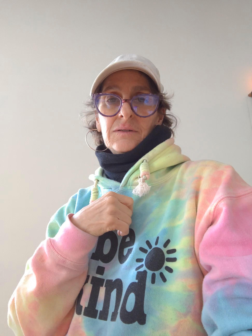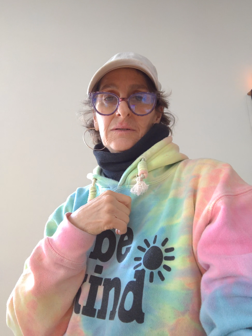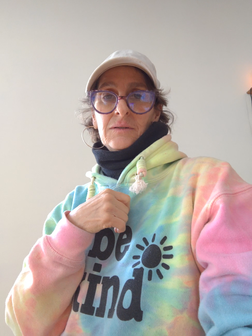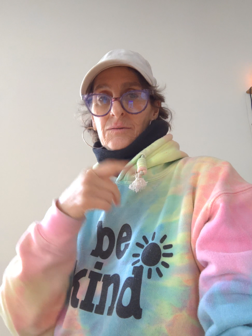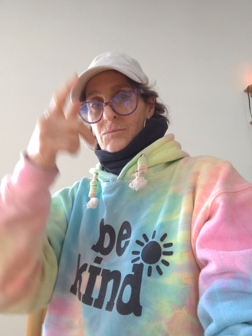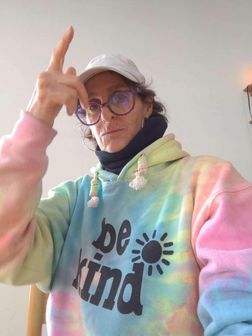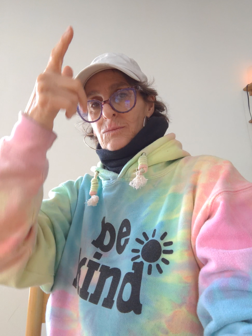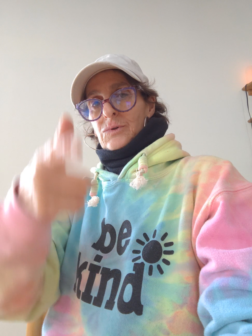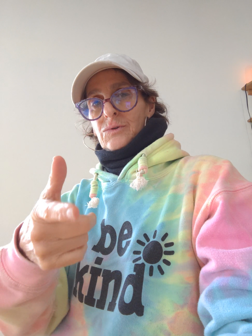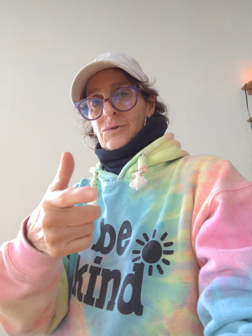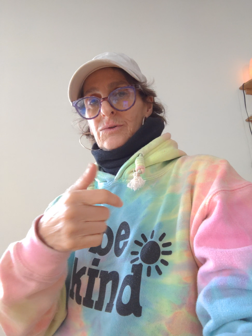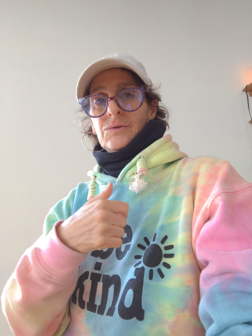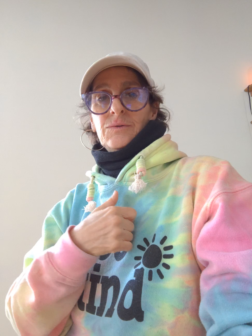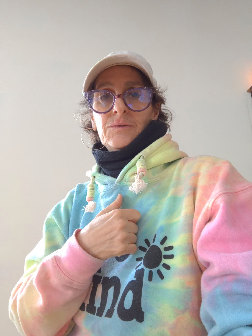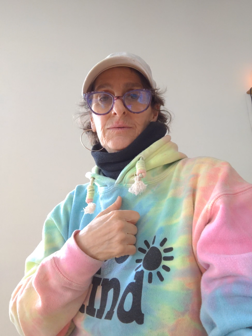brother